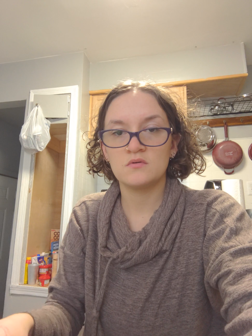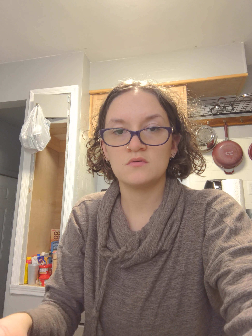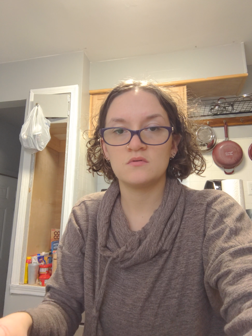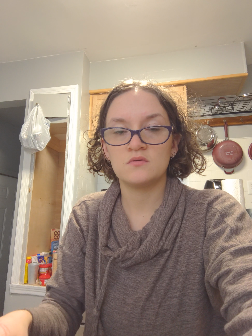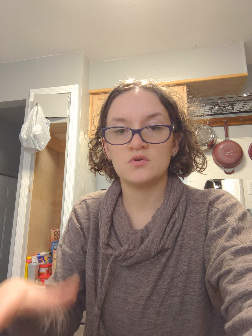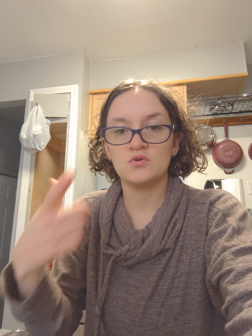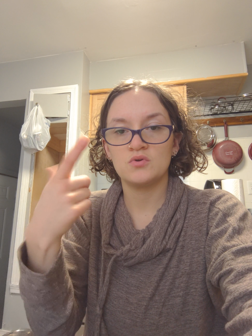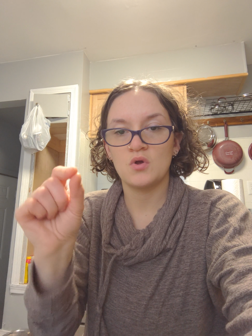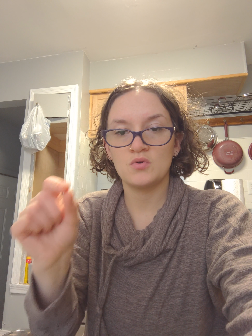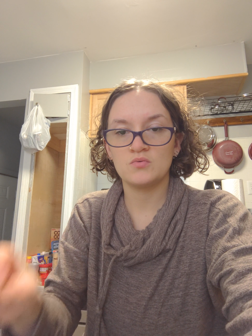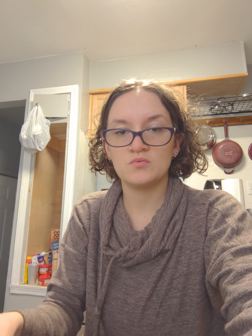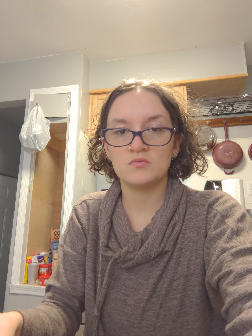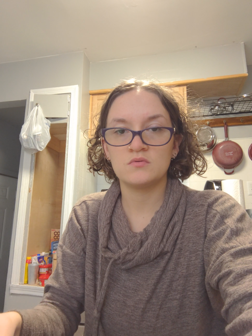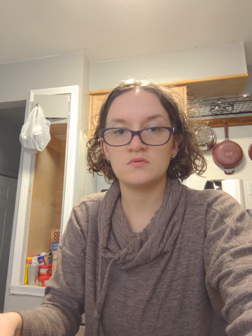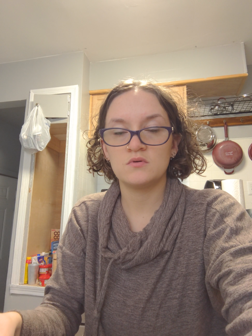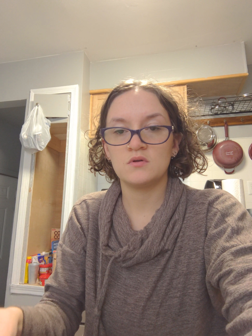go